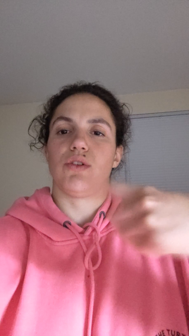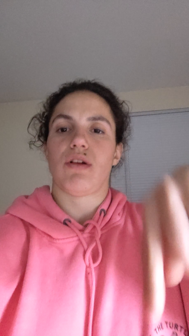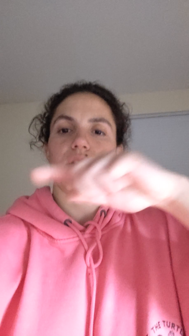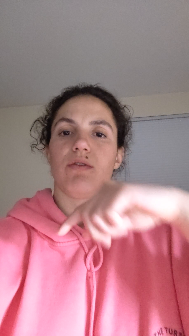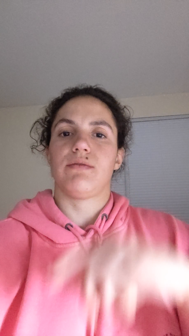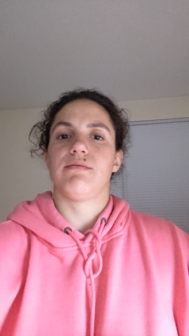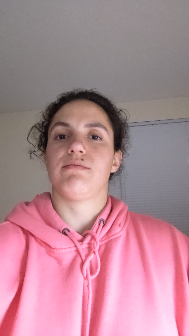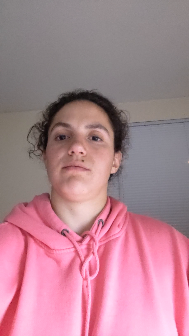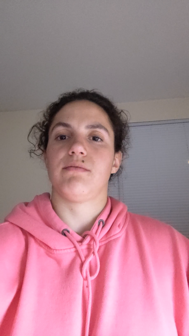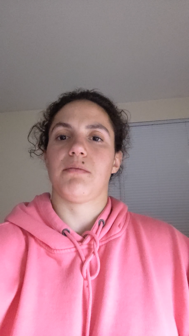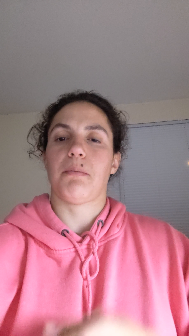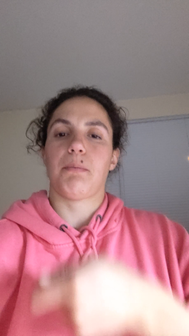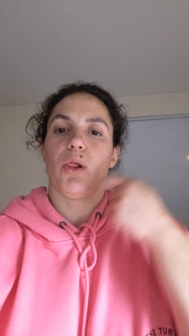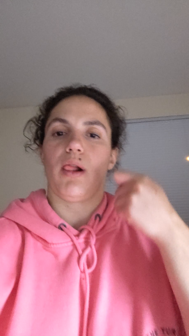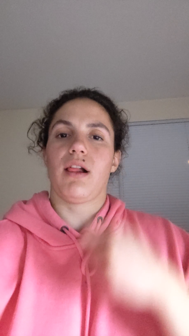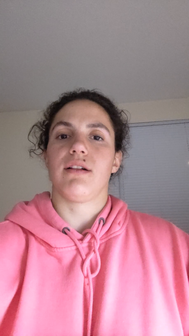pull